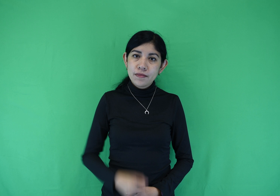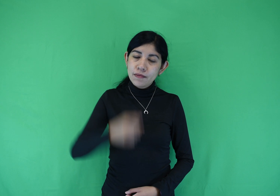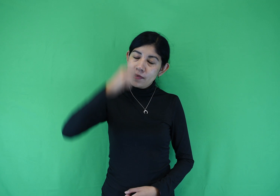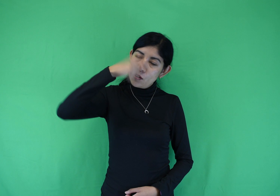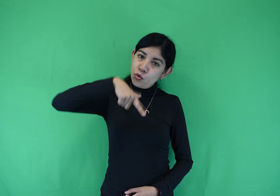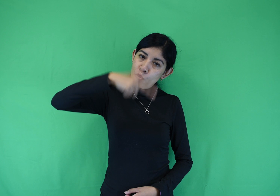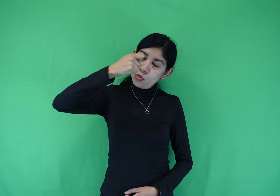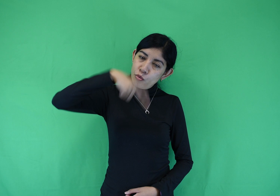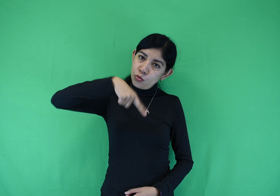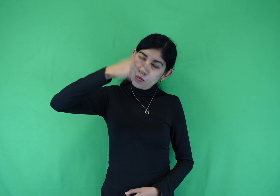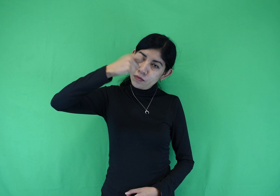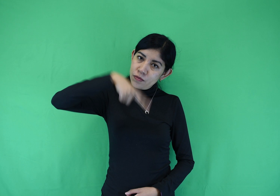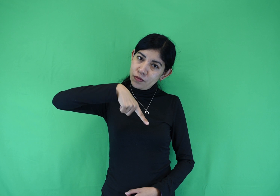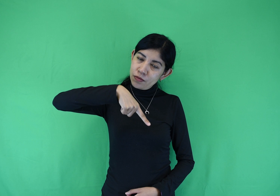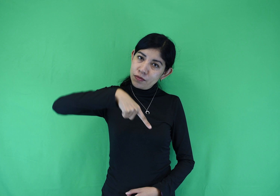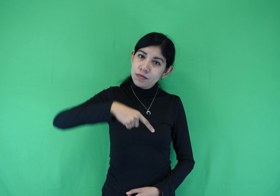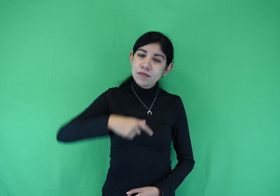gripe